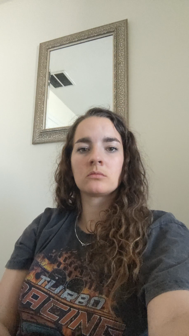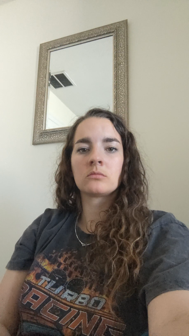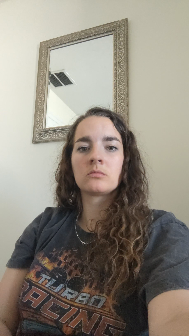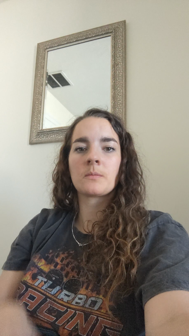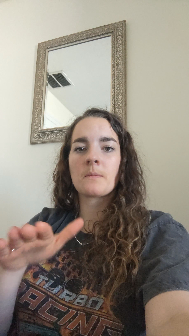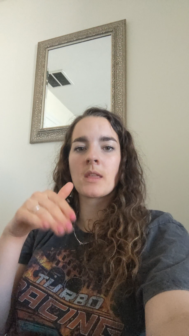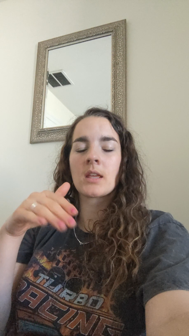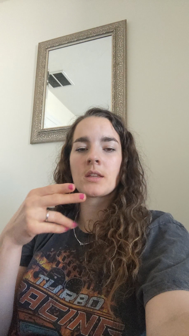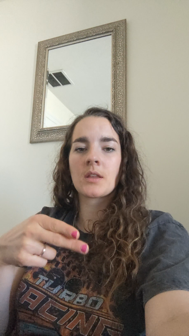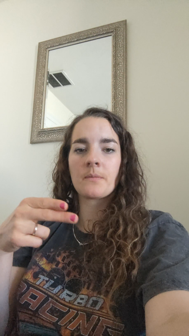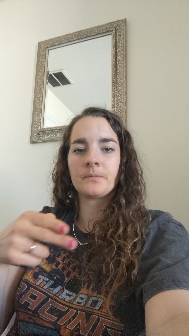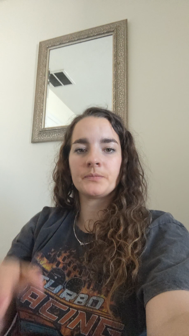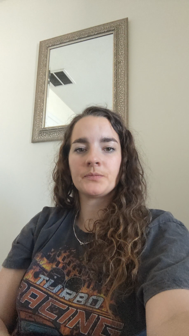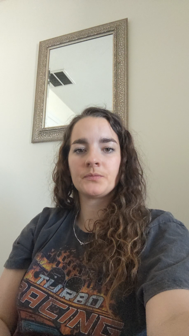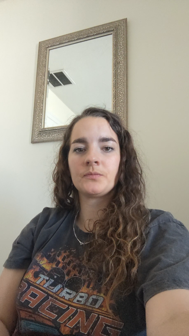pet's name